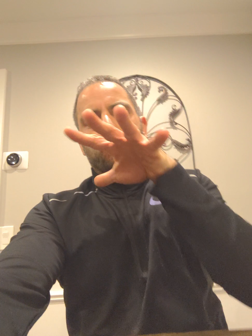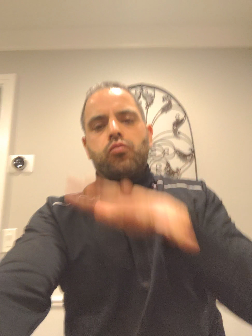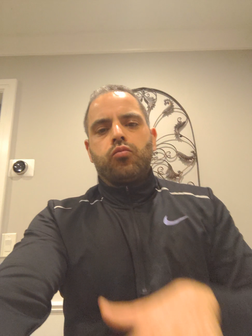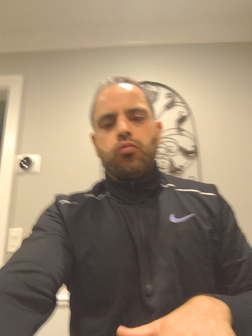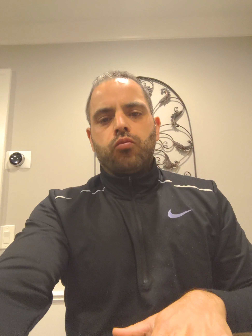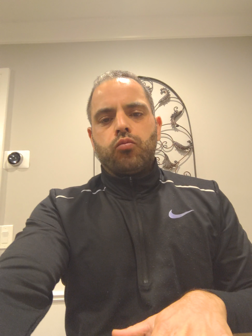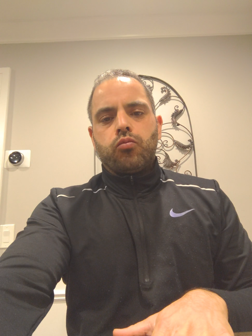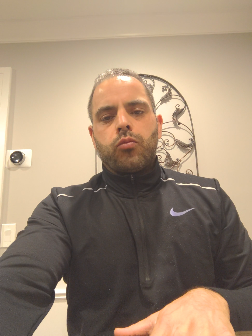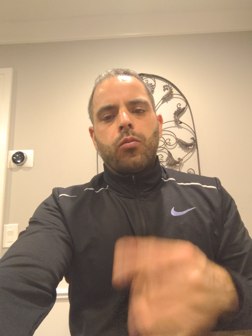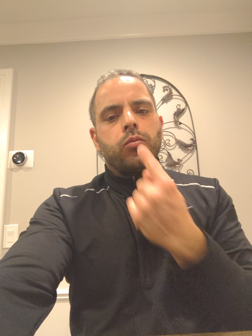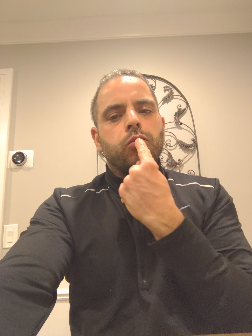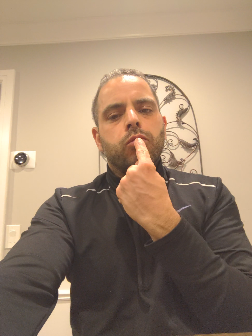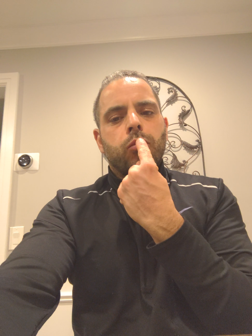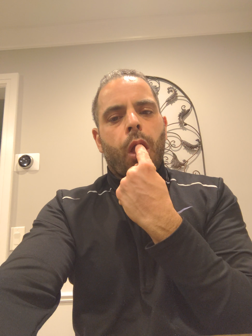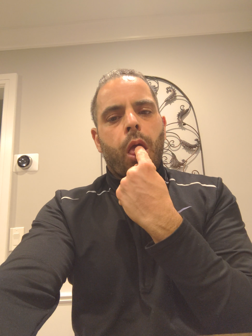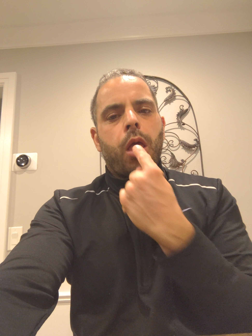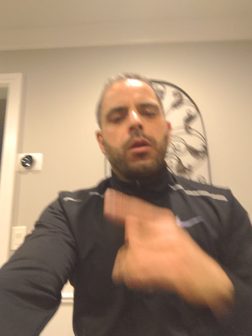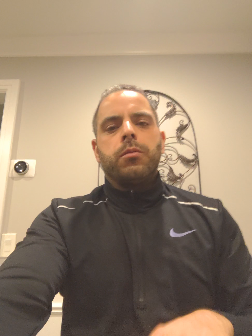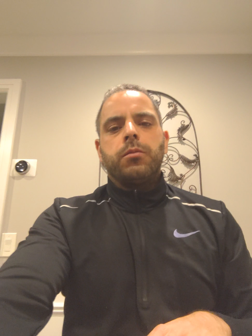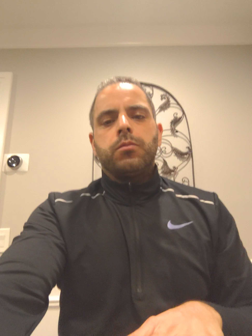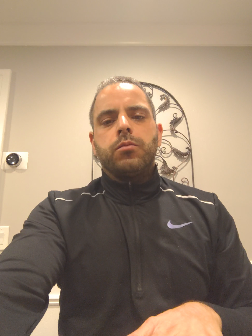tongue